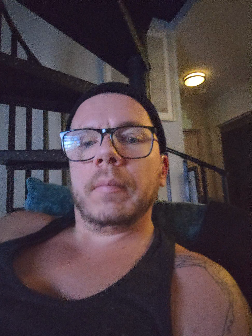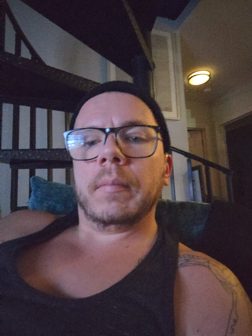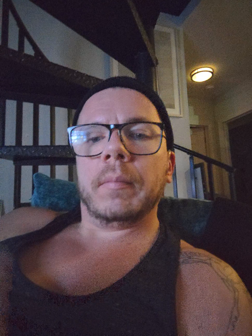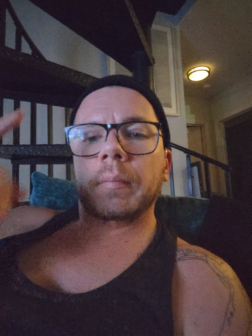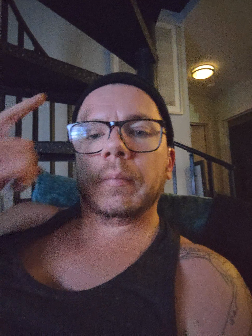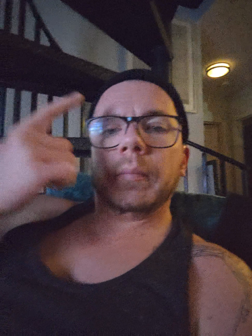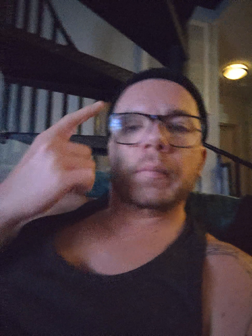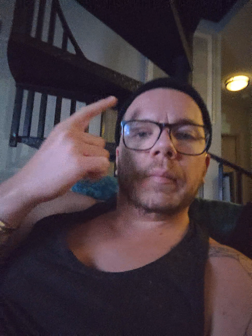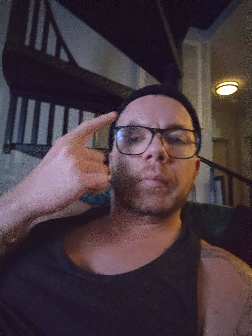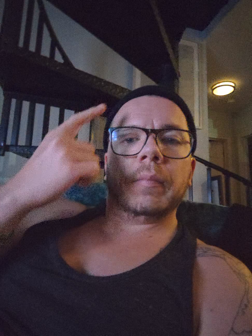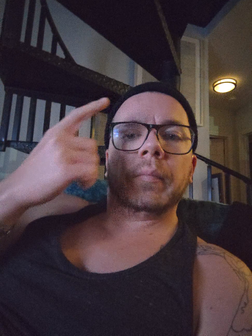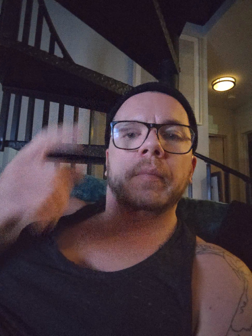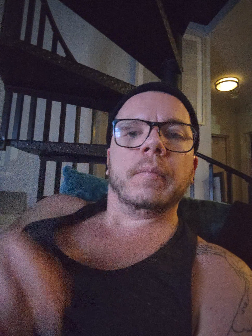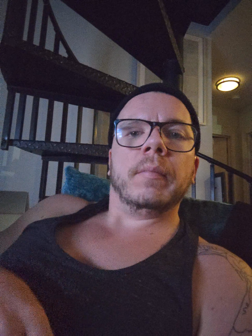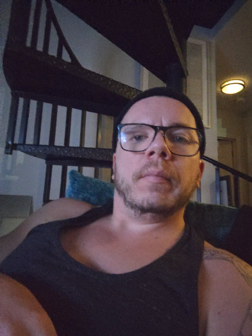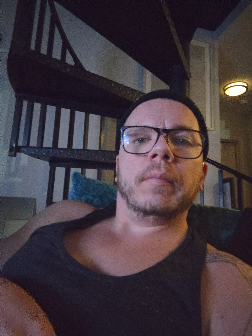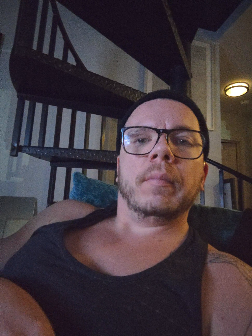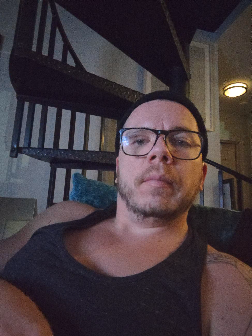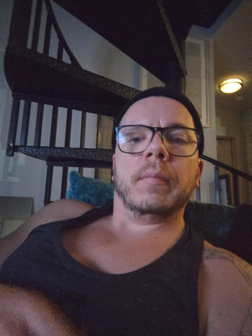think